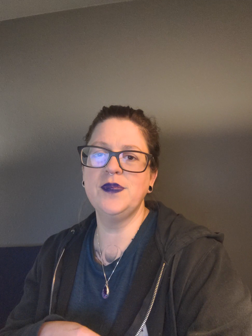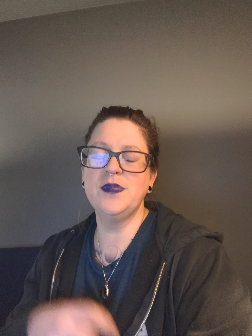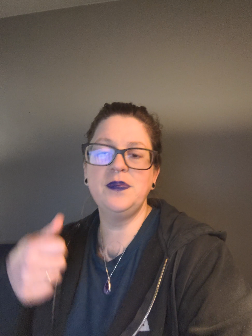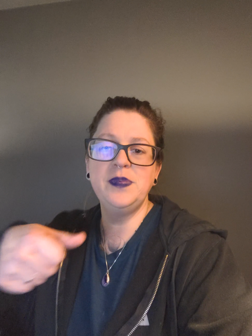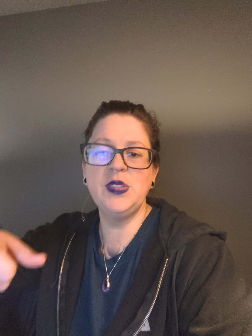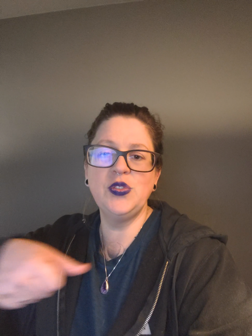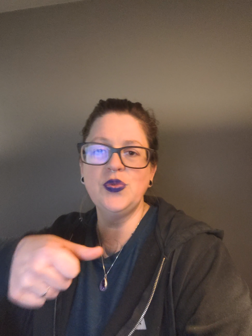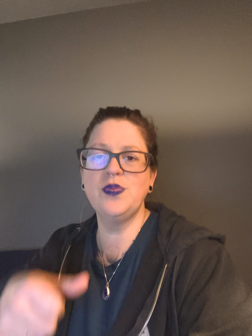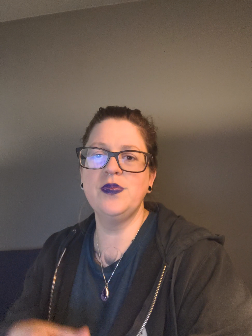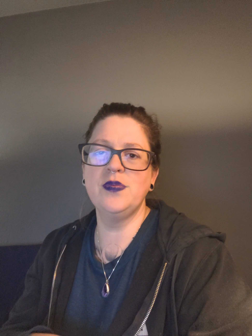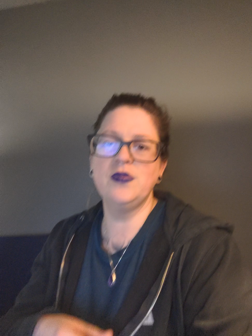puzzle